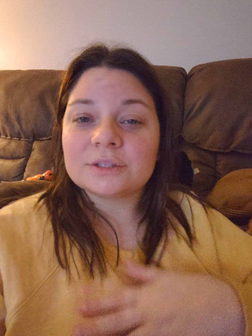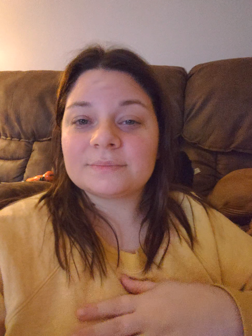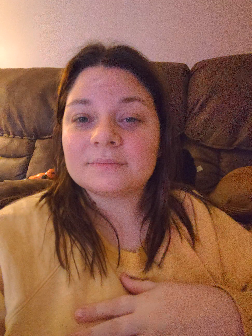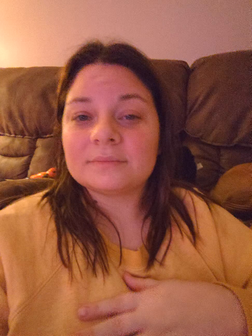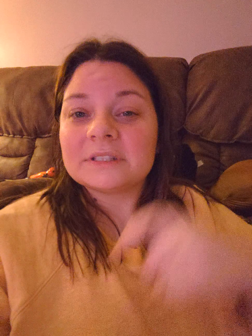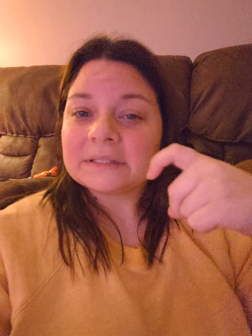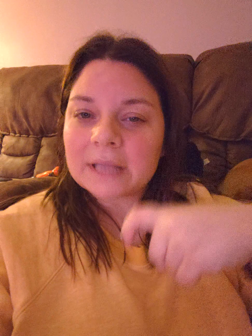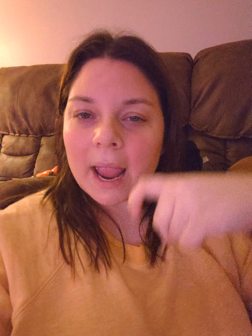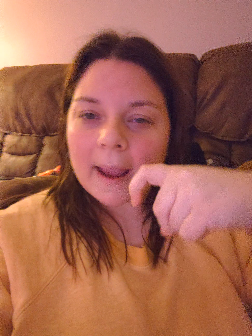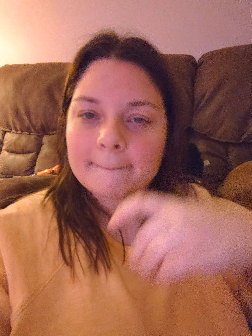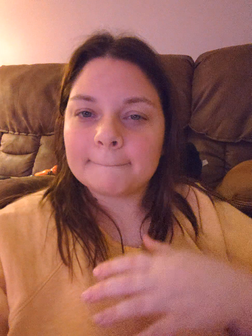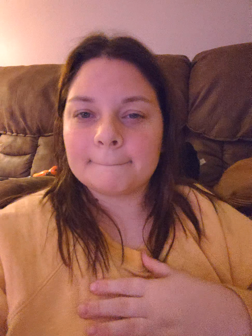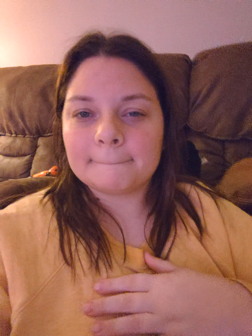time